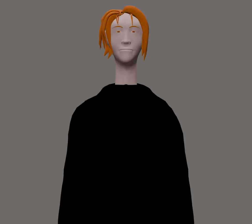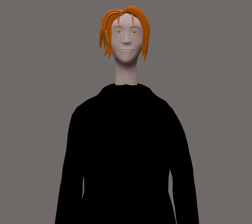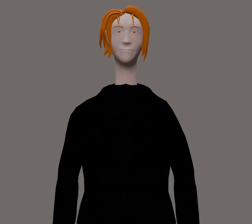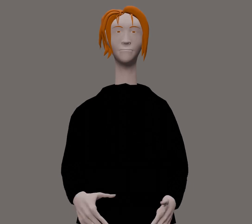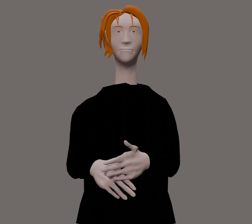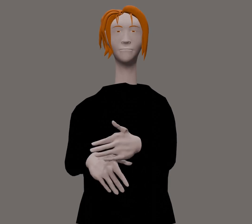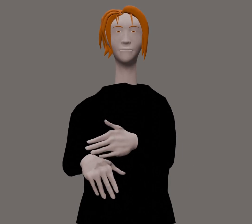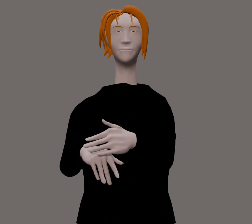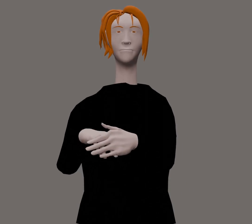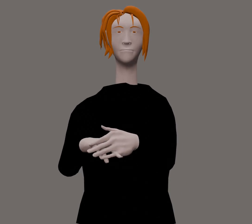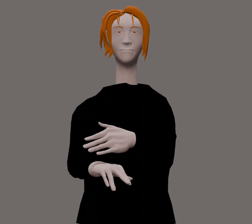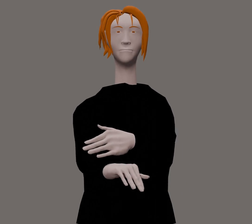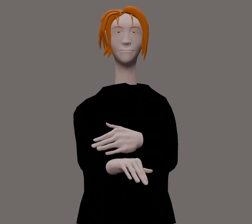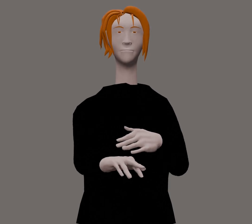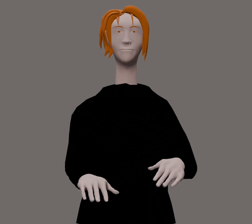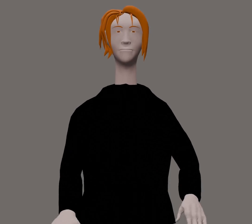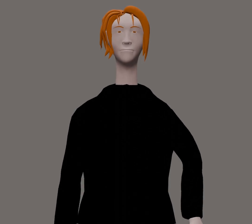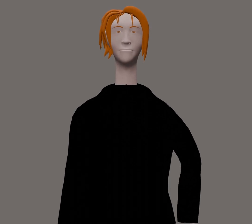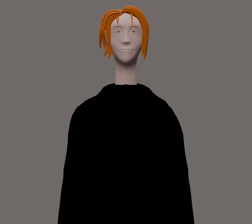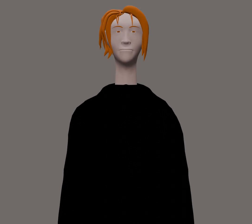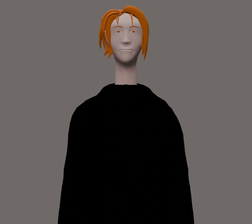Born